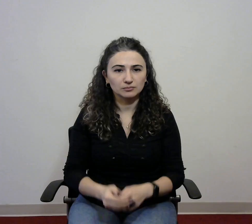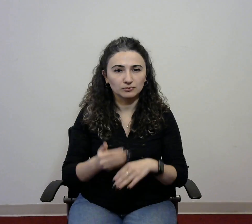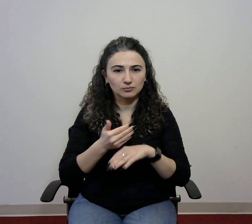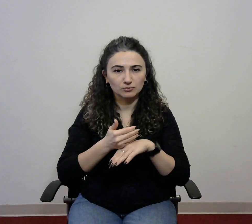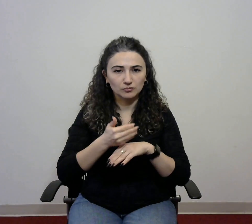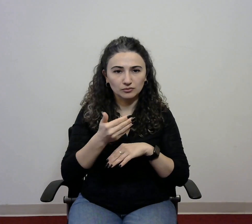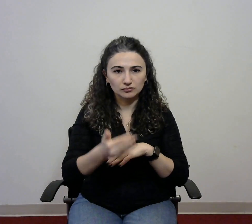gecikmək